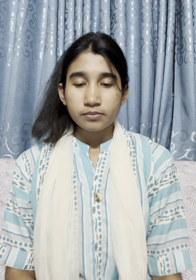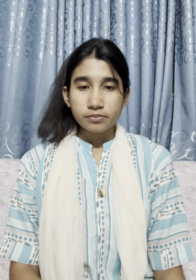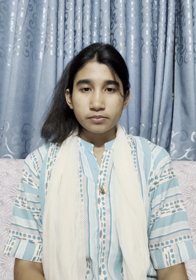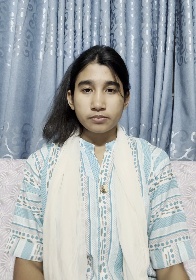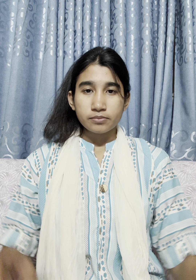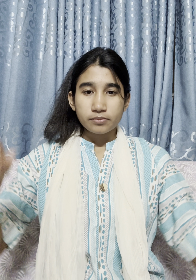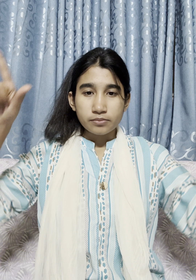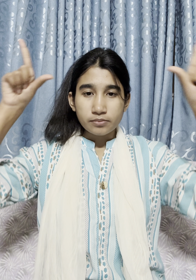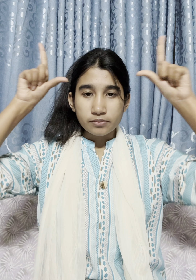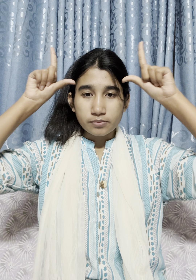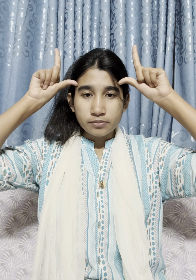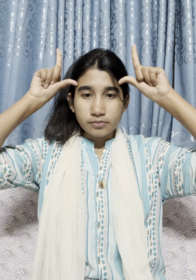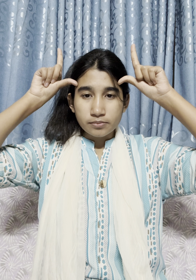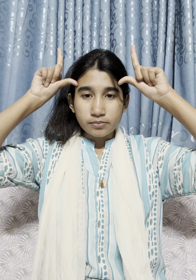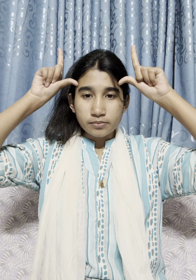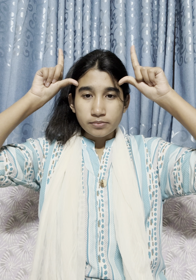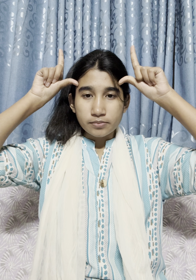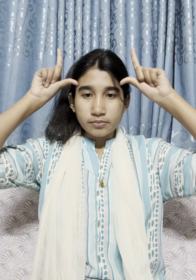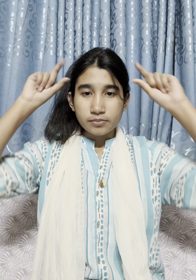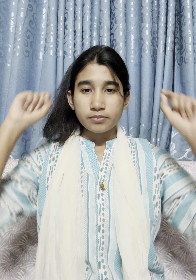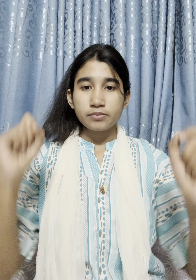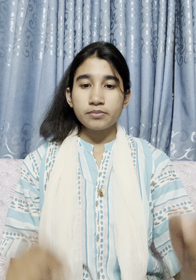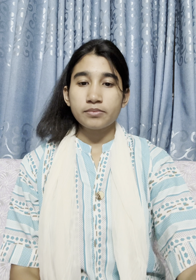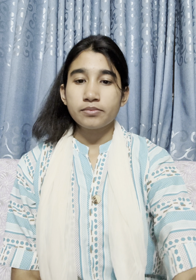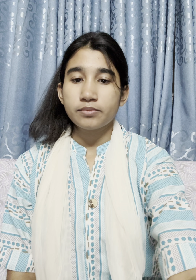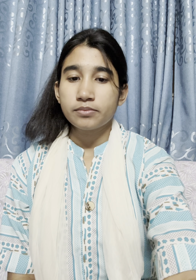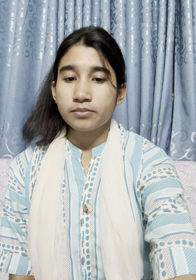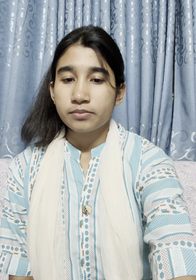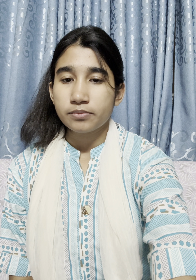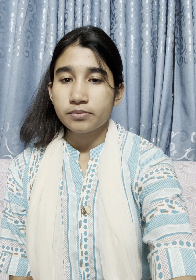গরু